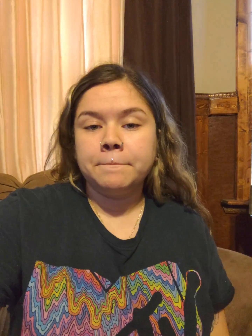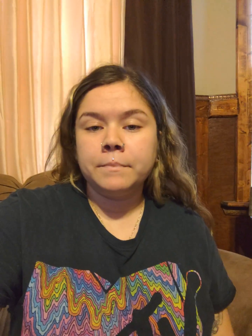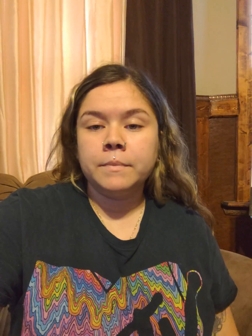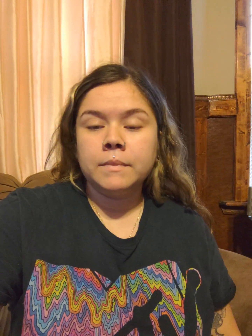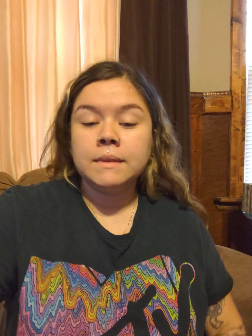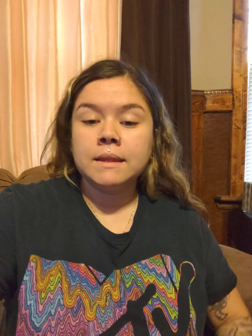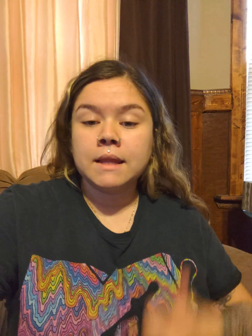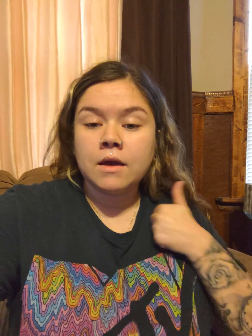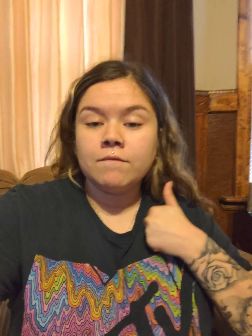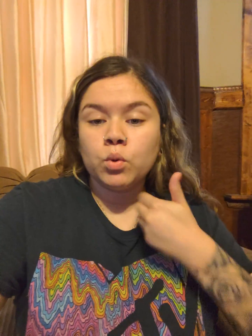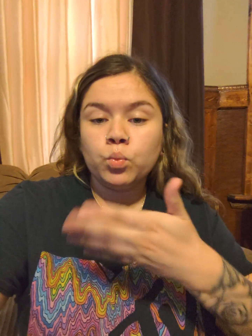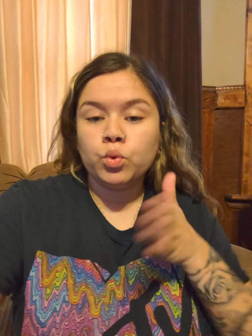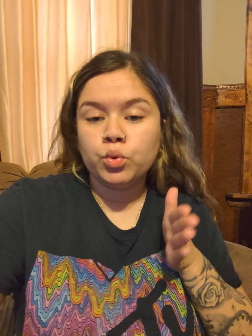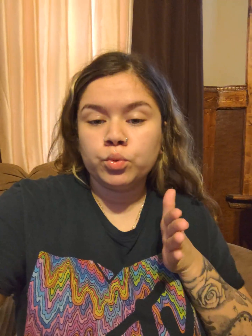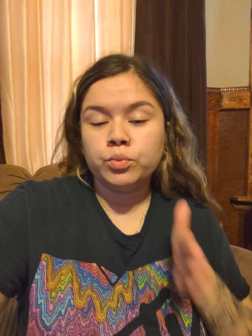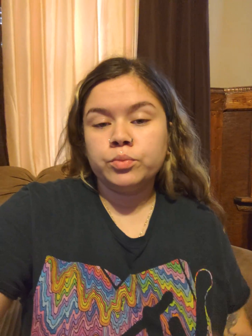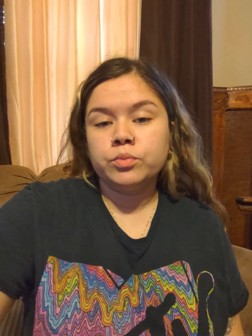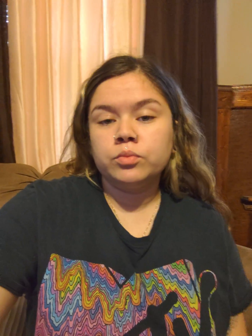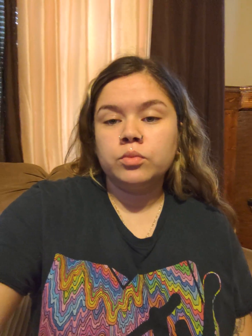living room